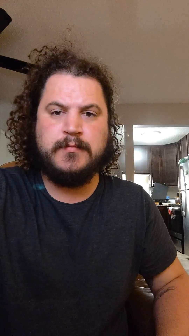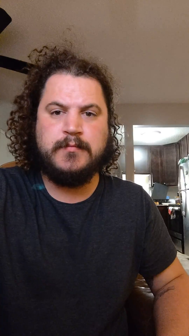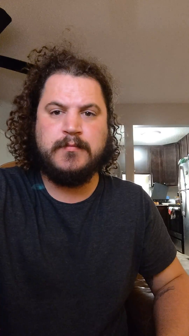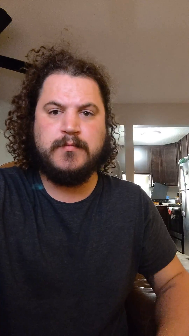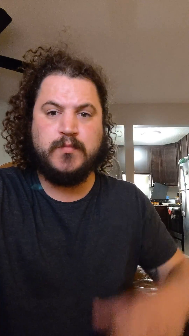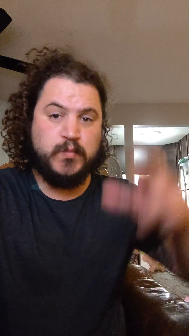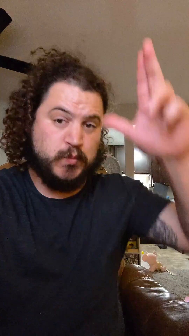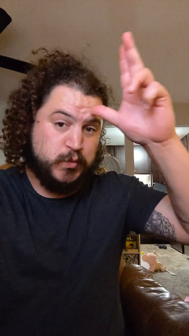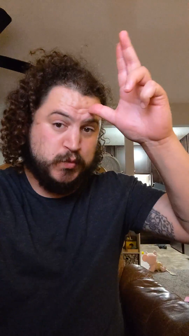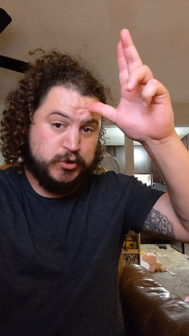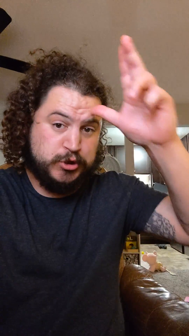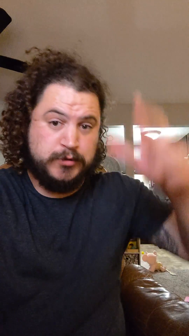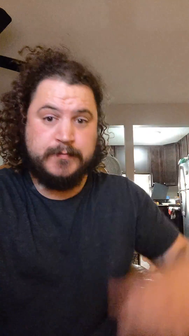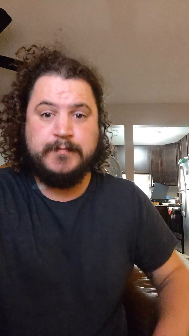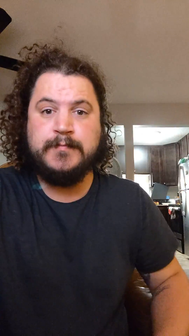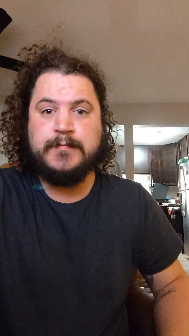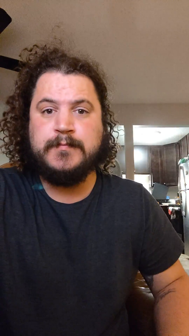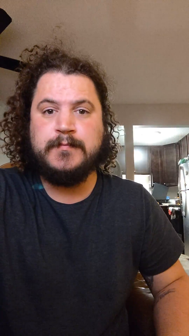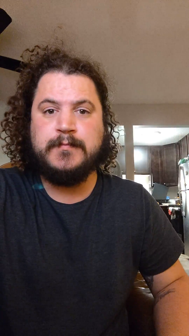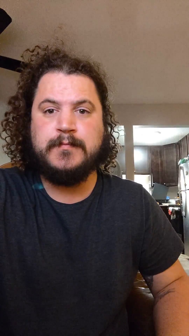rooster